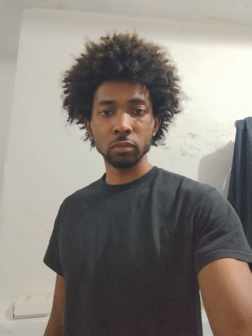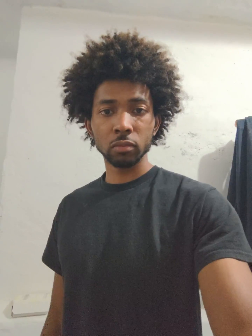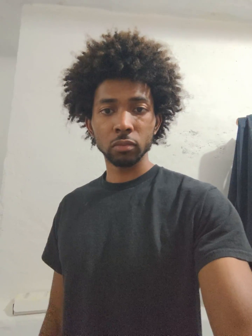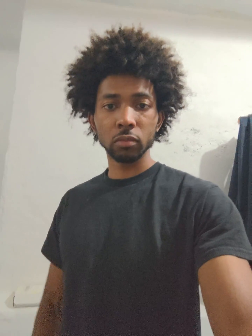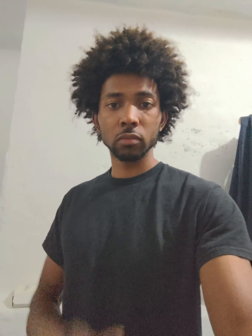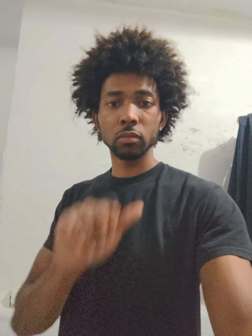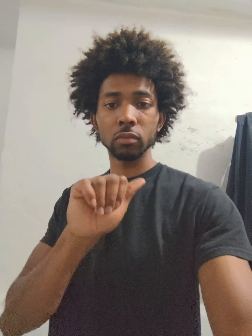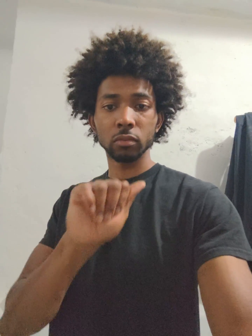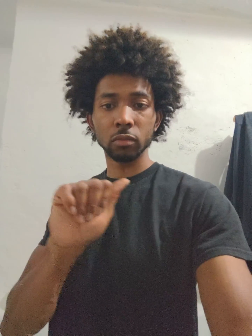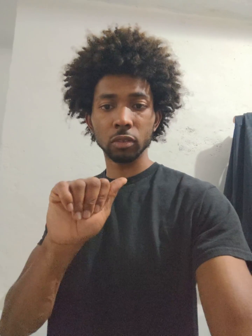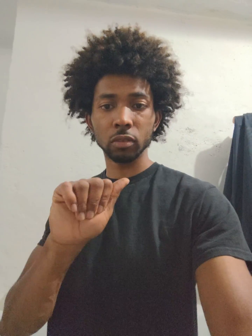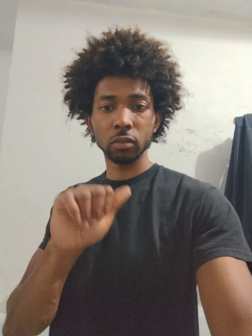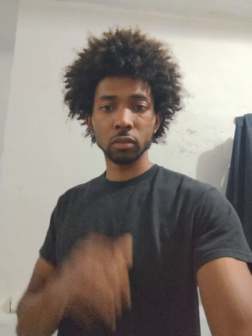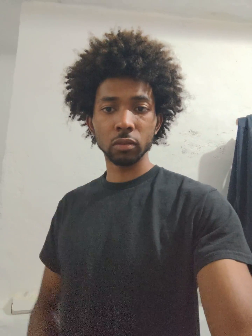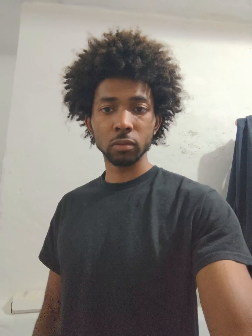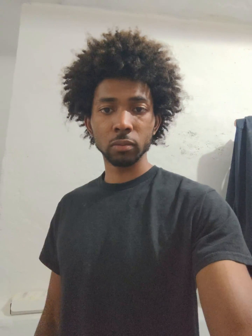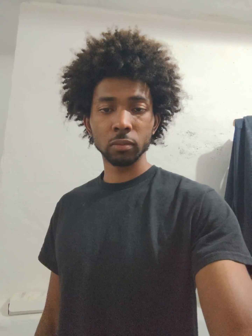a